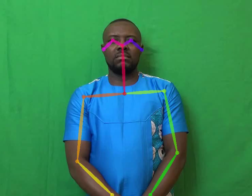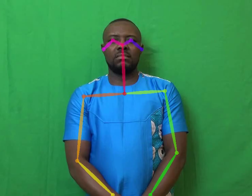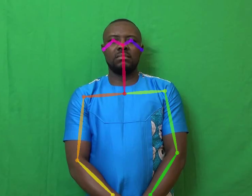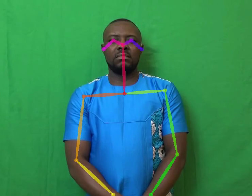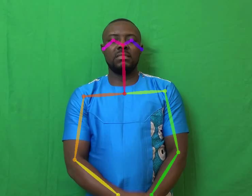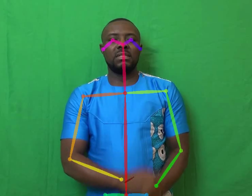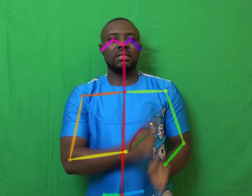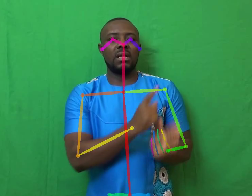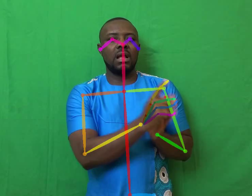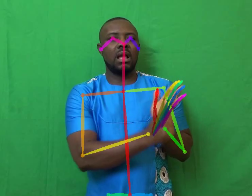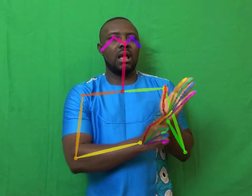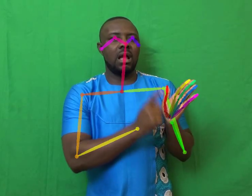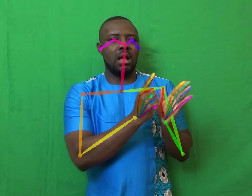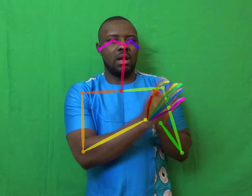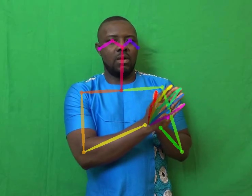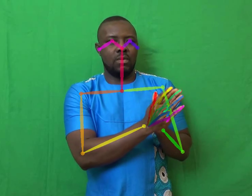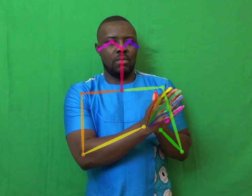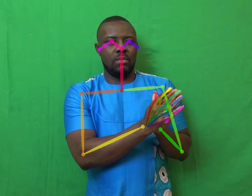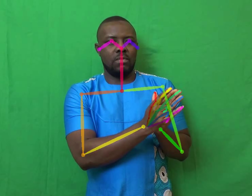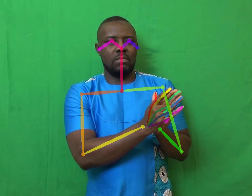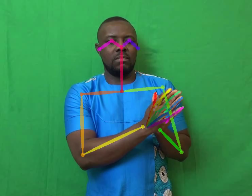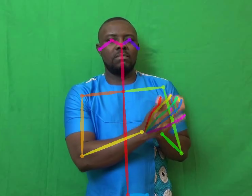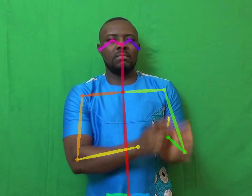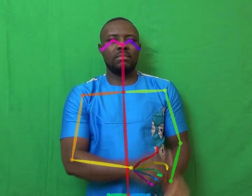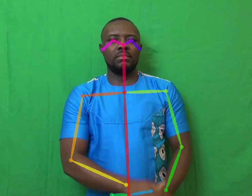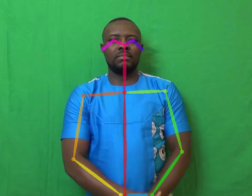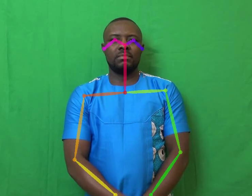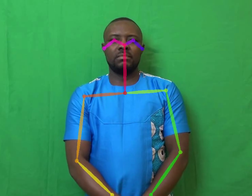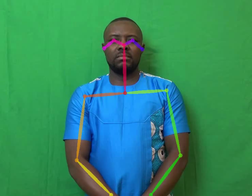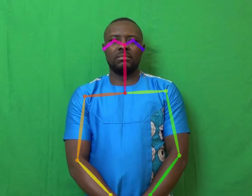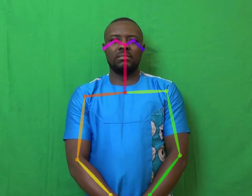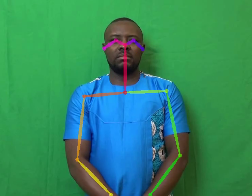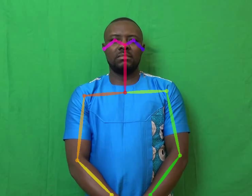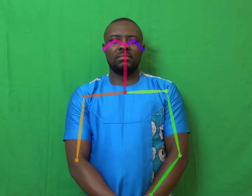hour